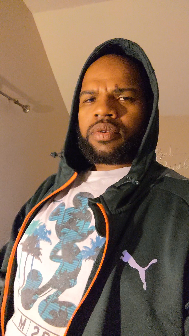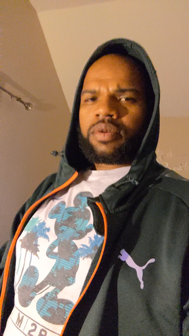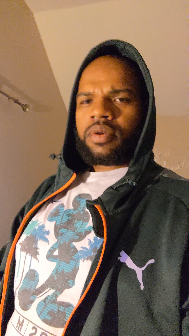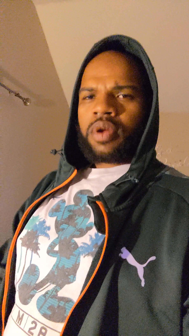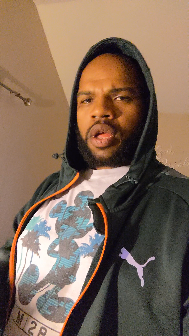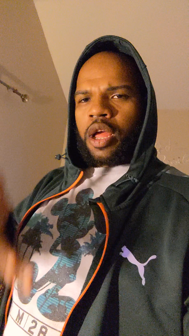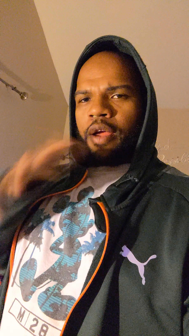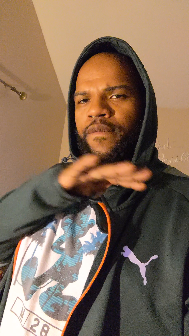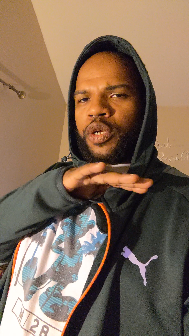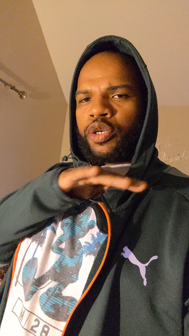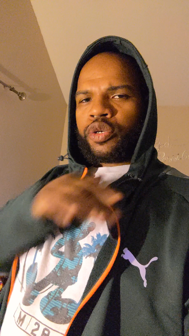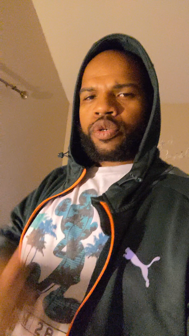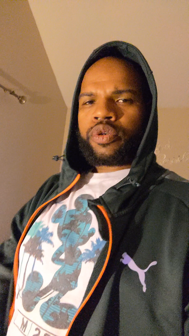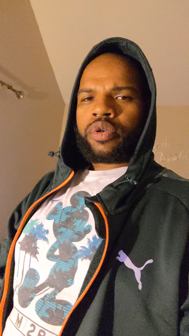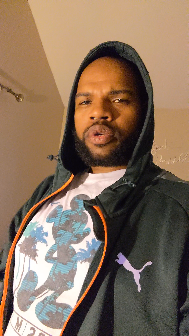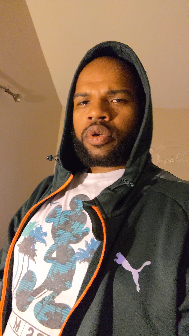cover